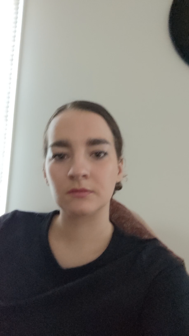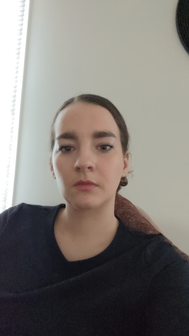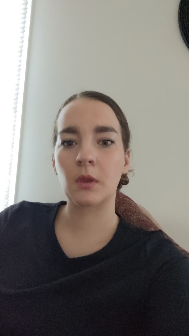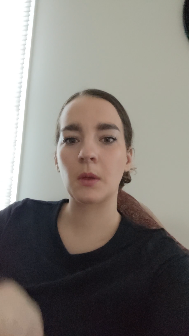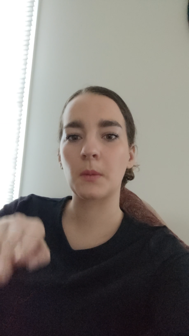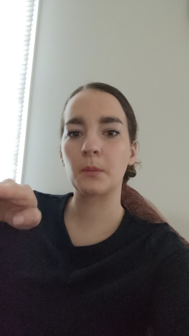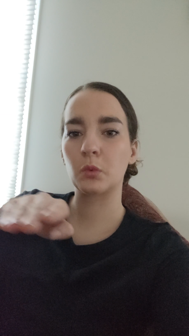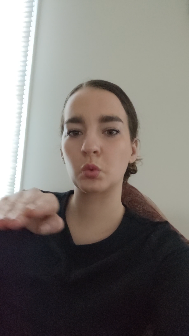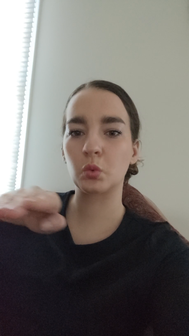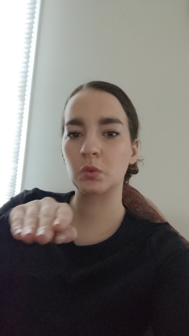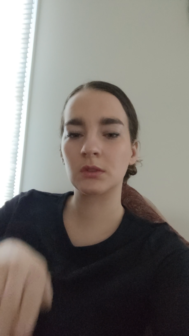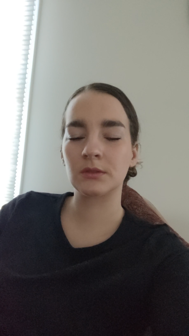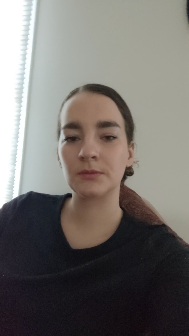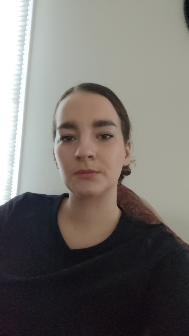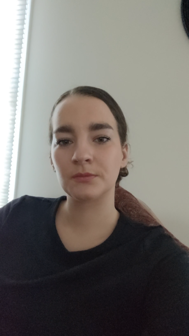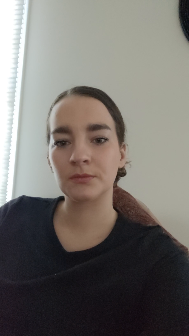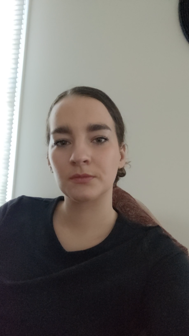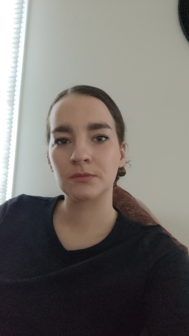boots